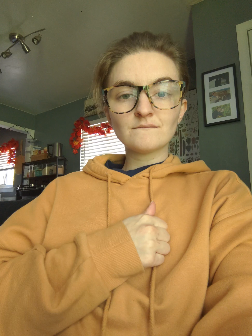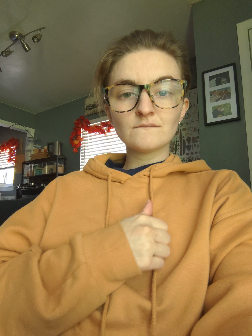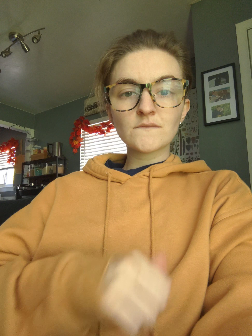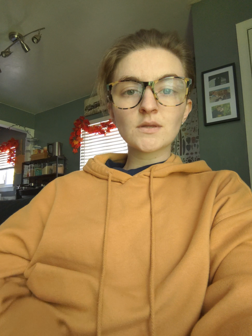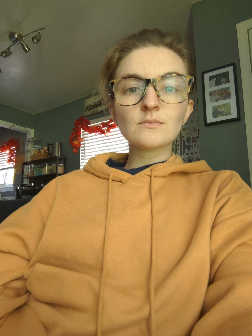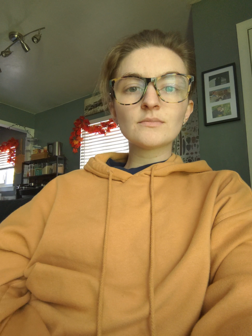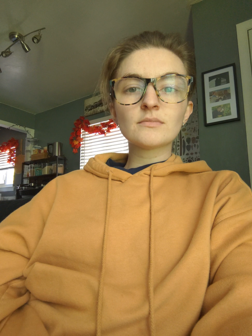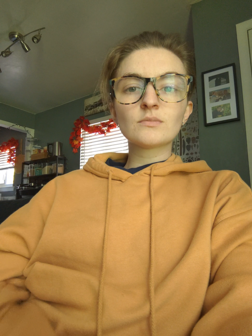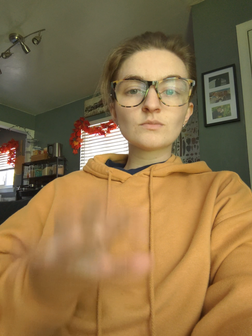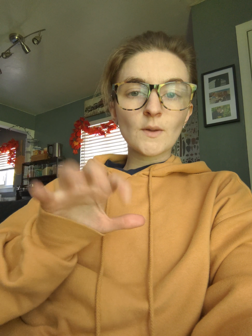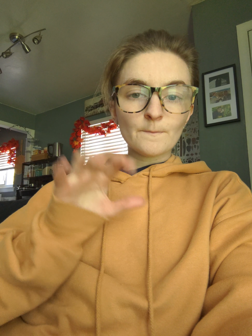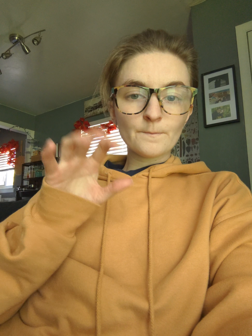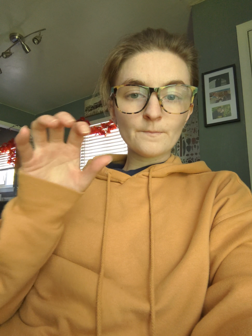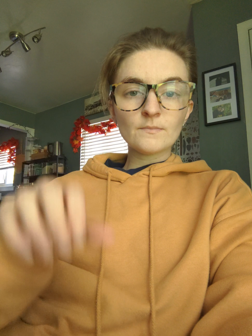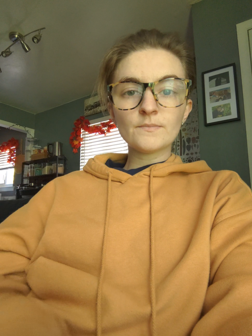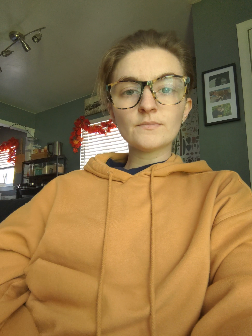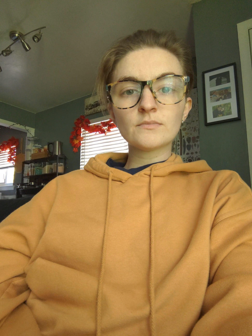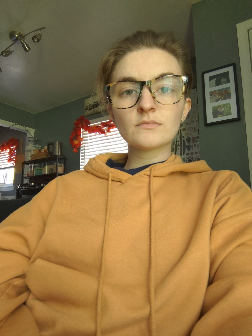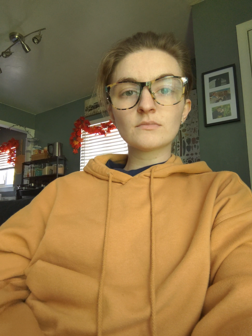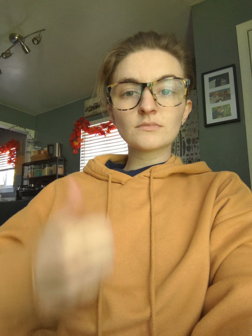climb